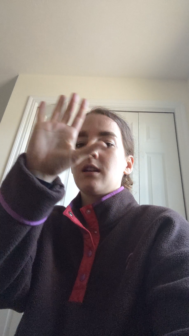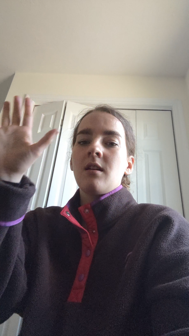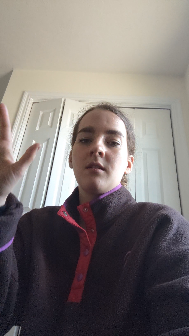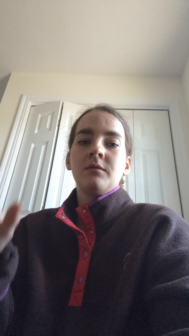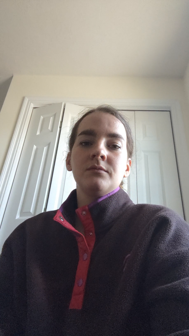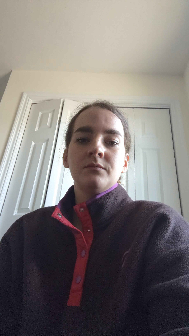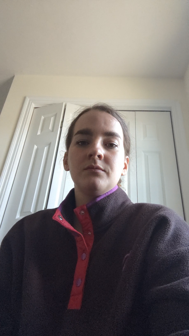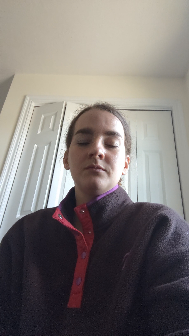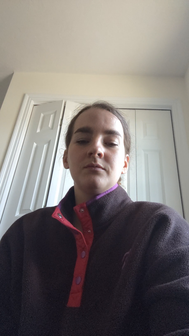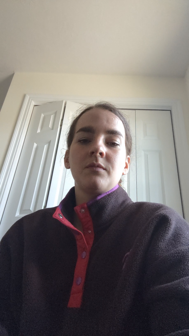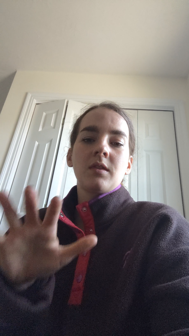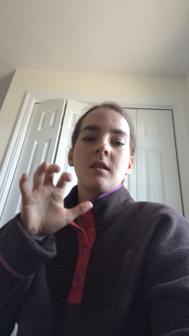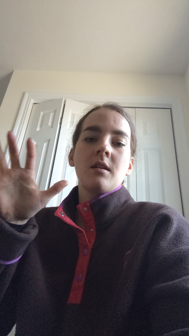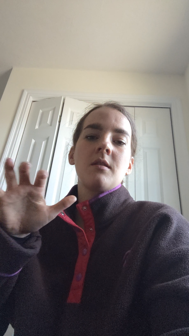climb